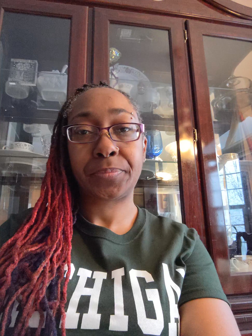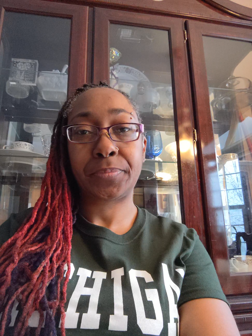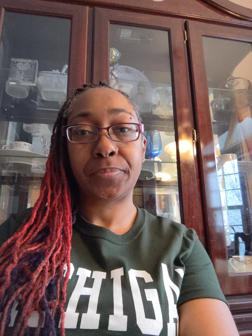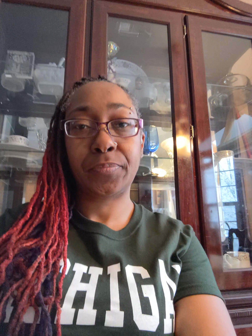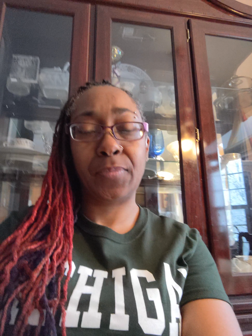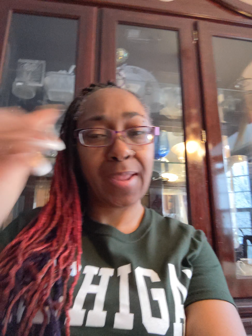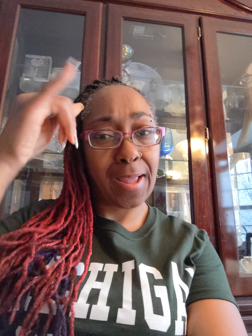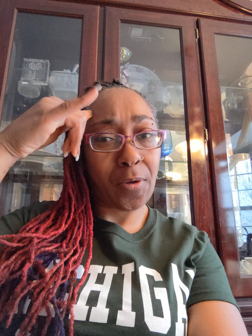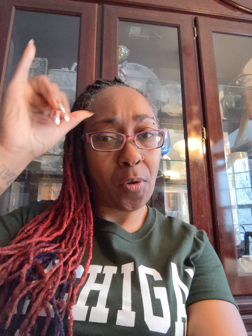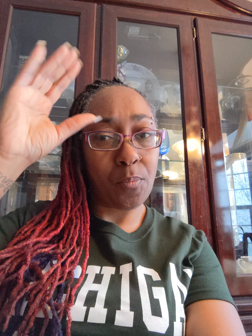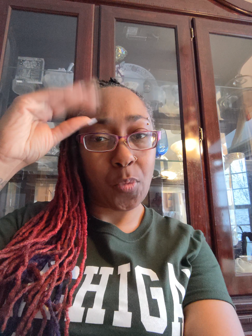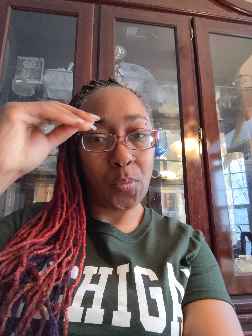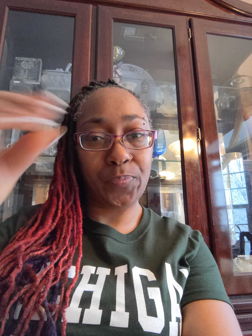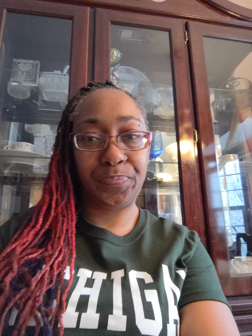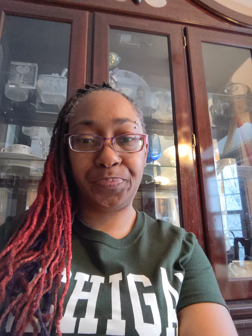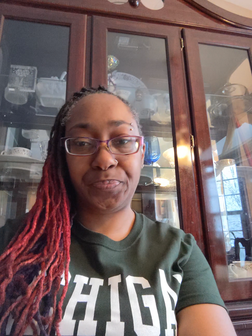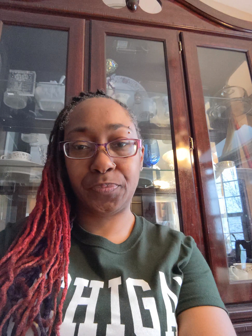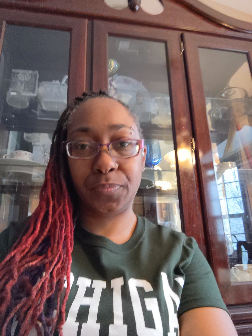cowboy